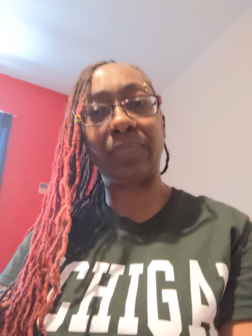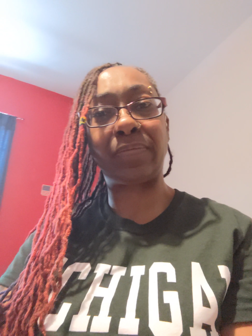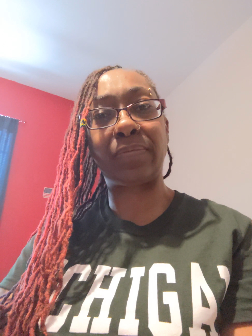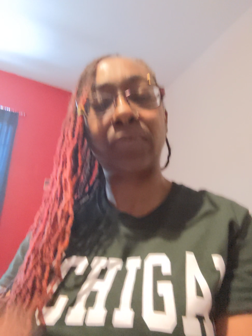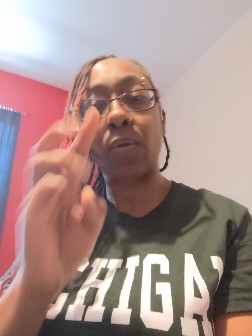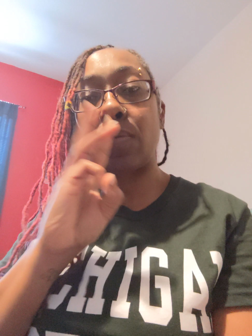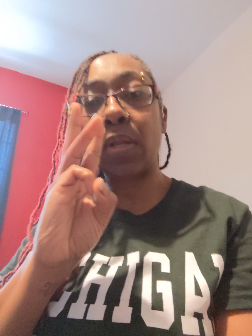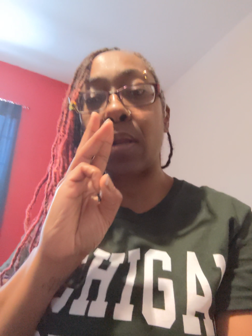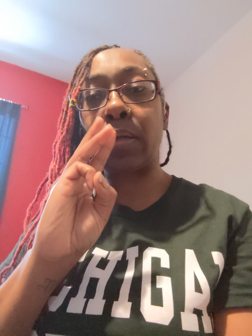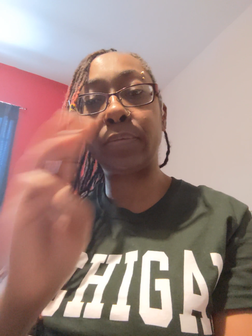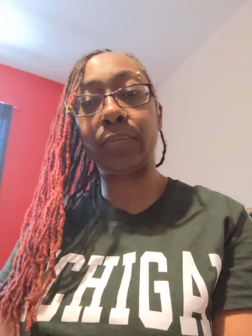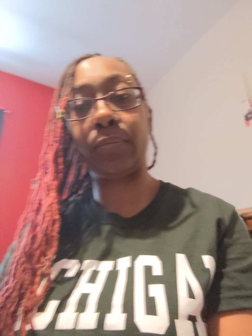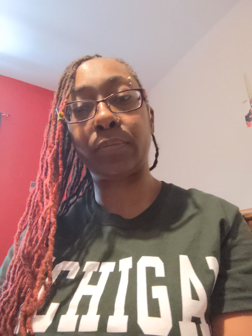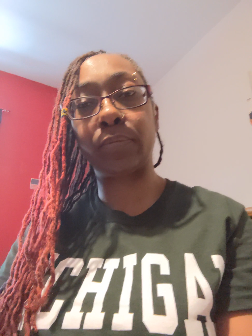water